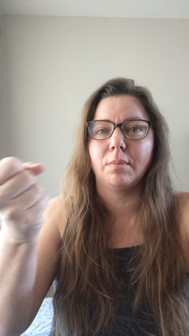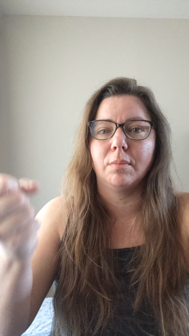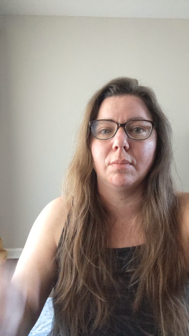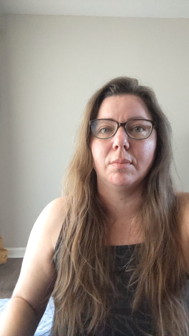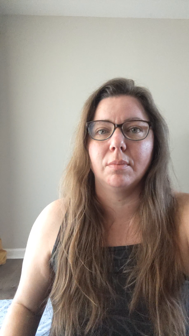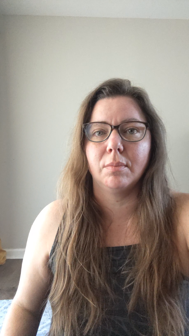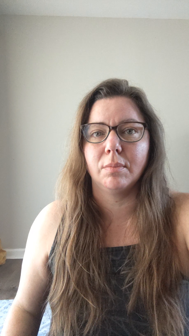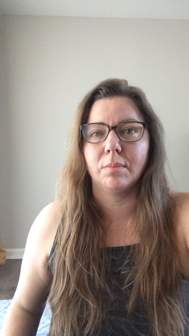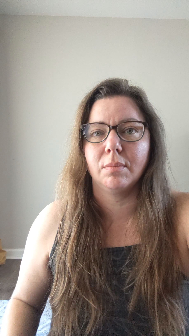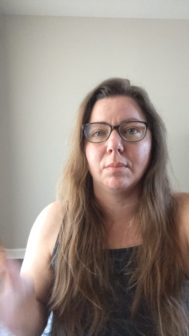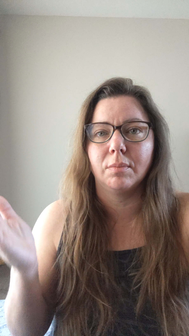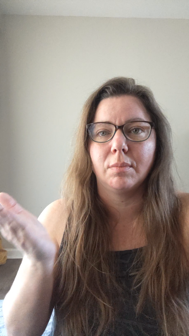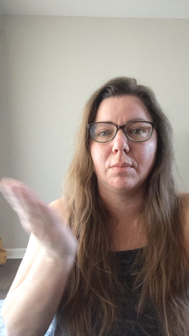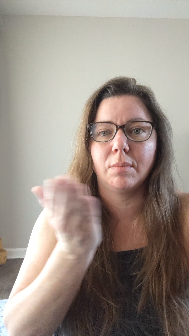carry